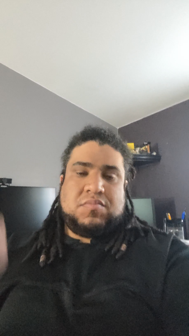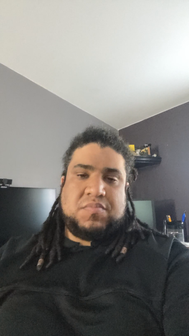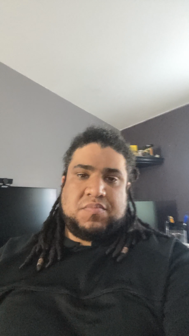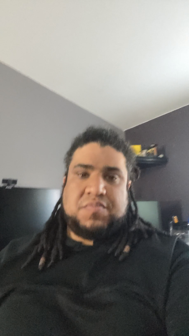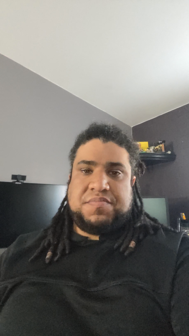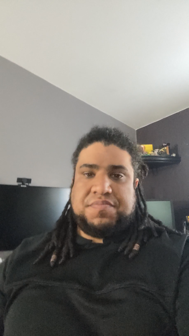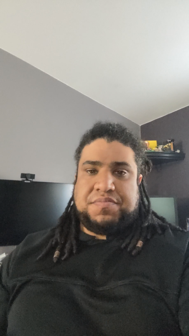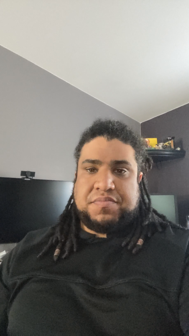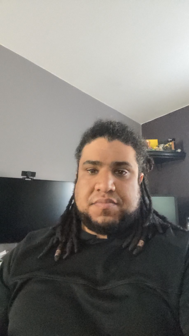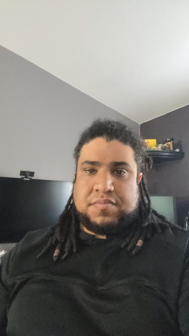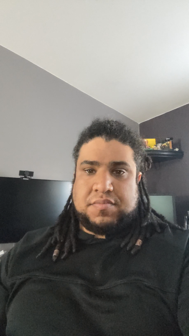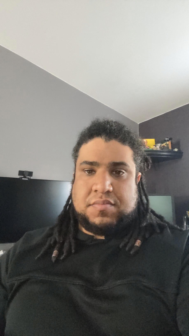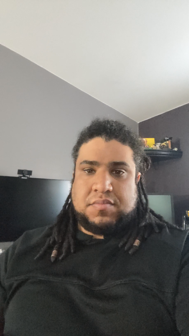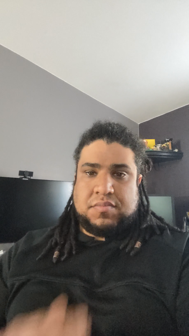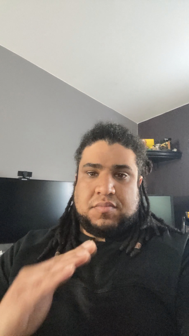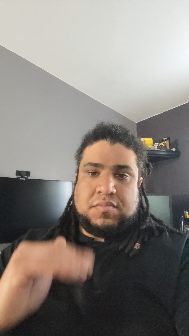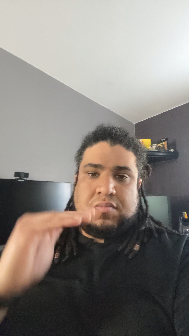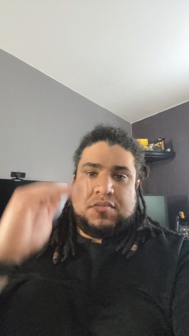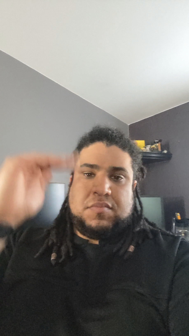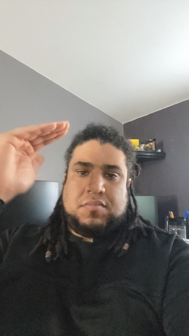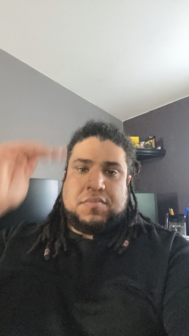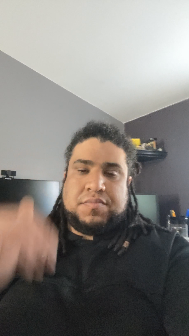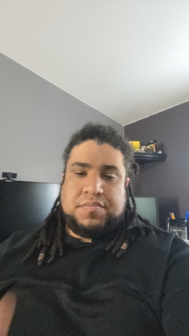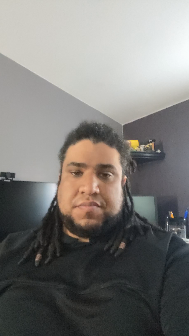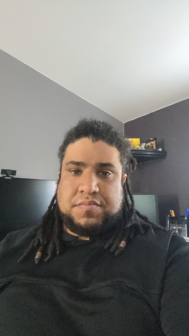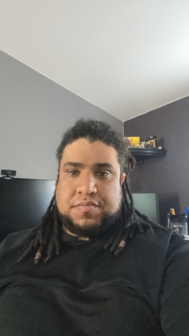build